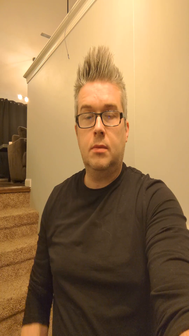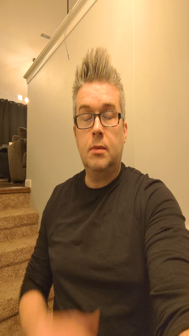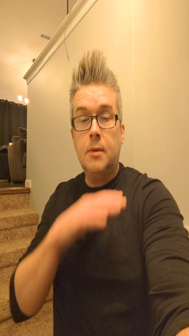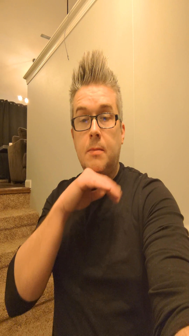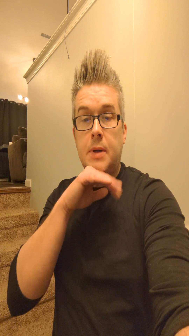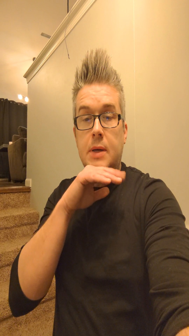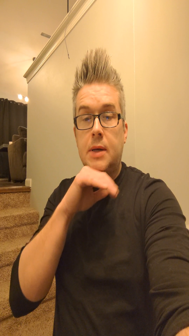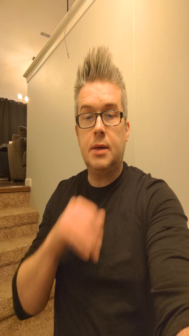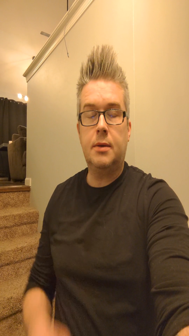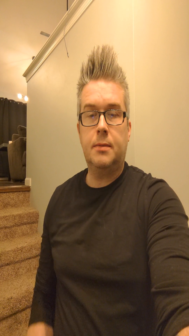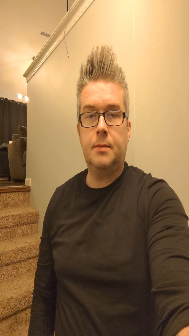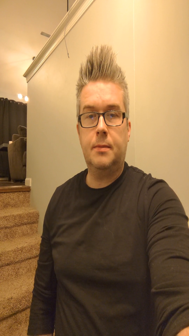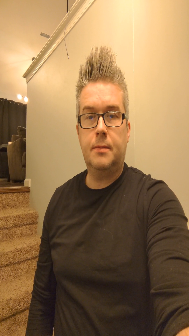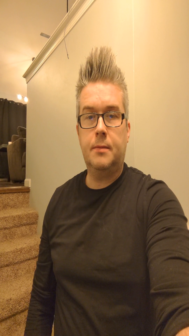pig